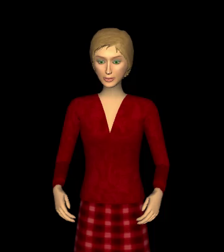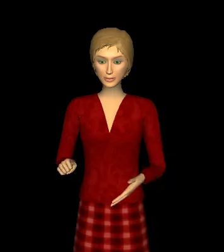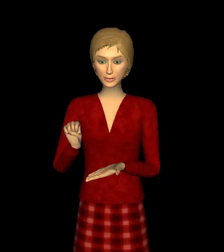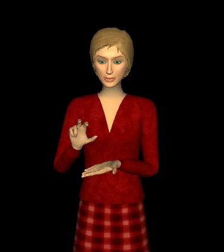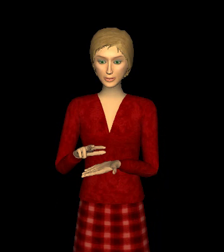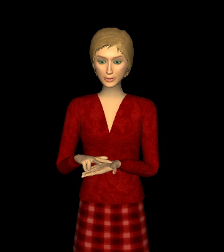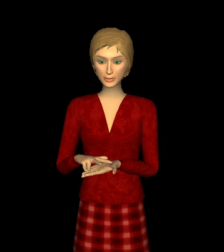بقعة